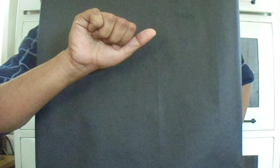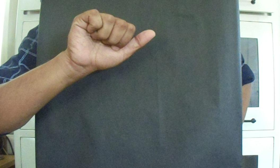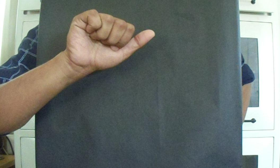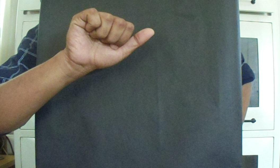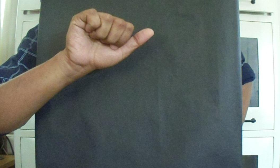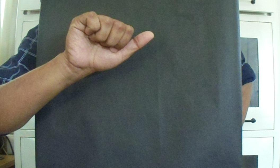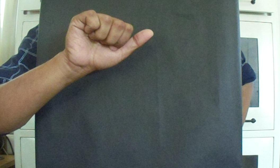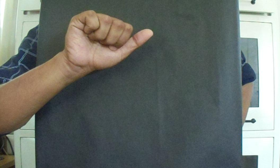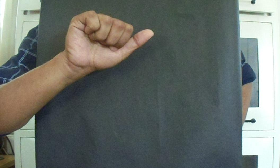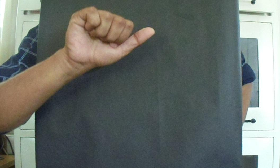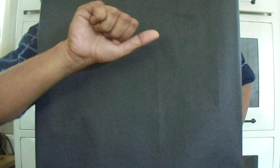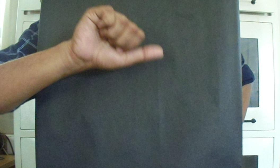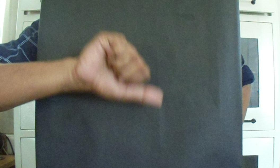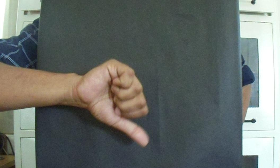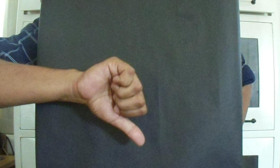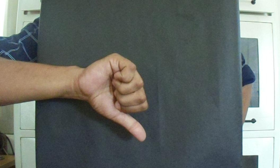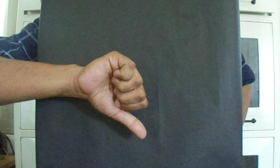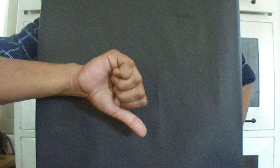lose